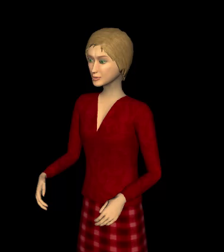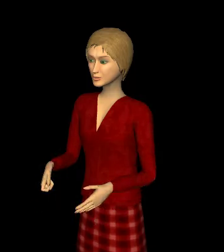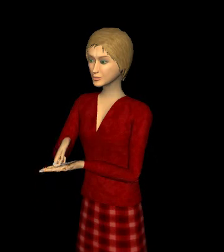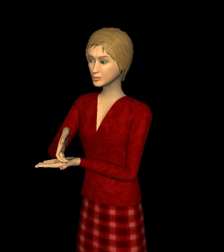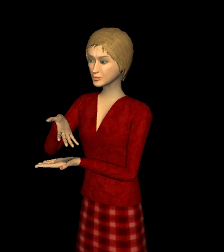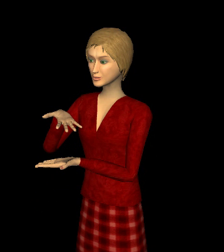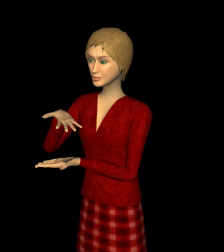باهض